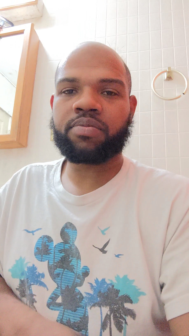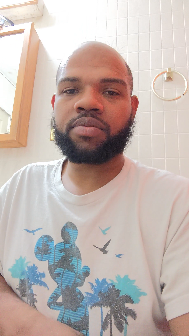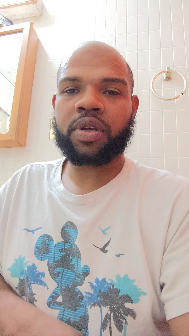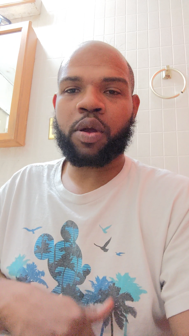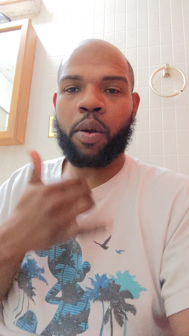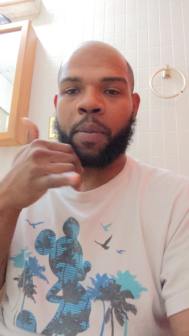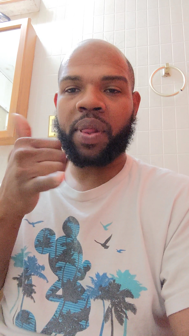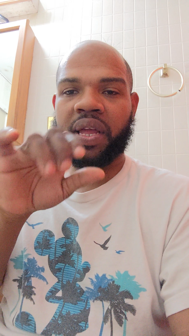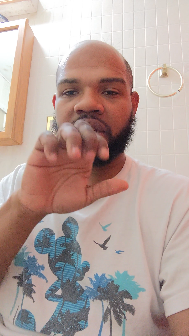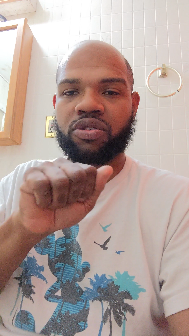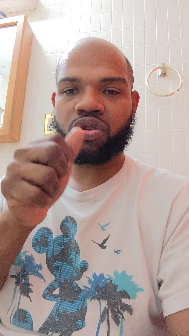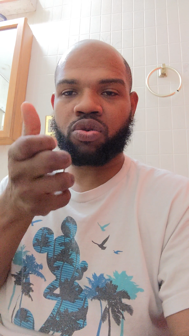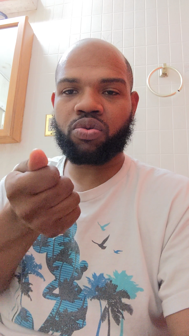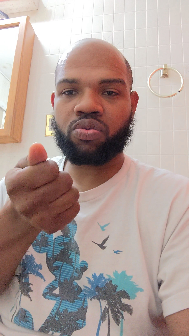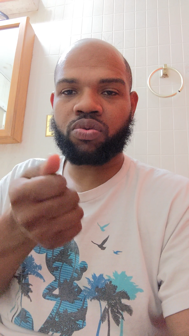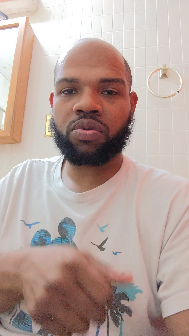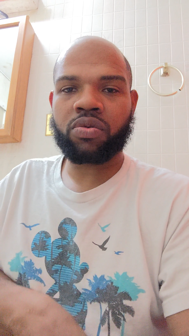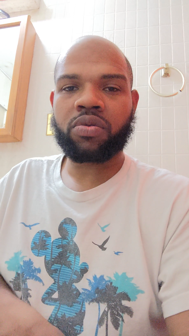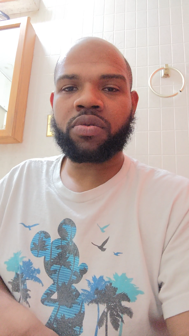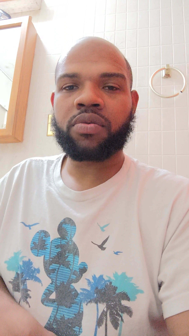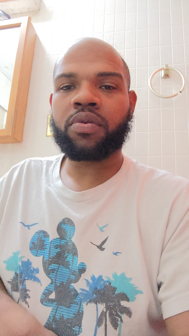play dough